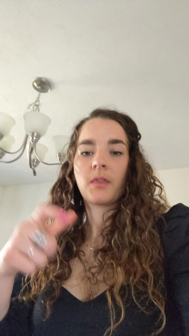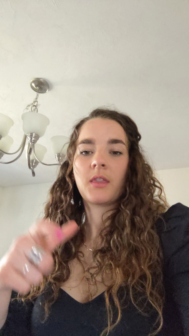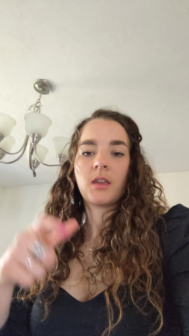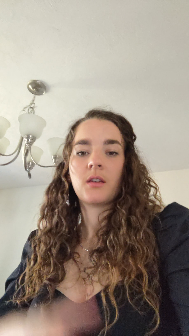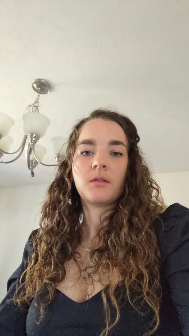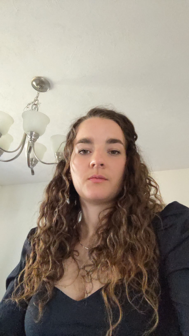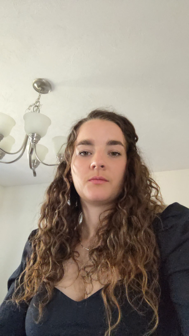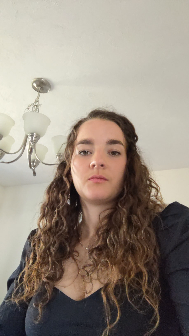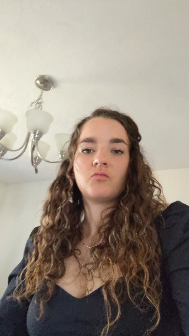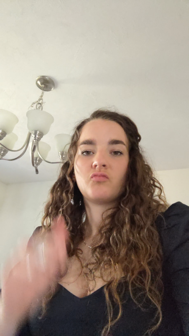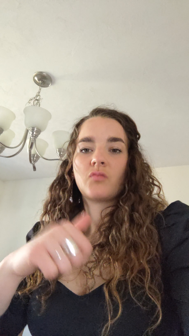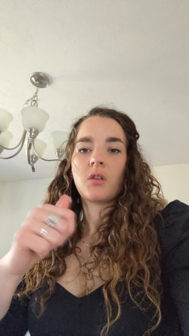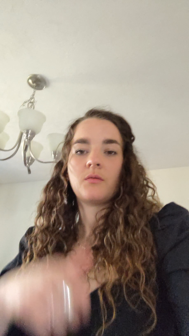rock